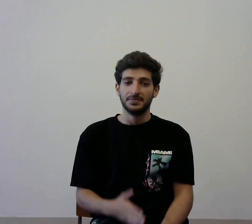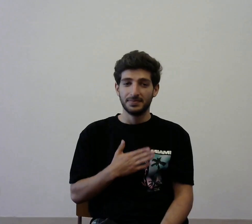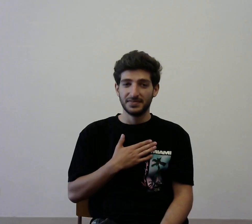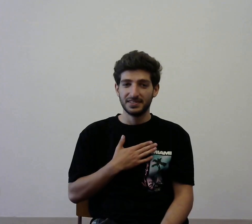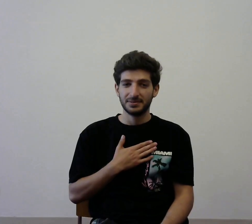mən